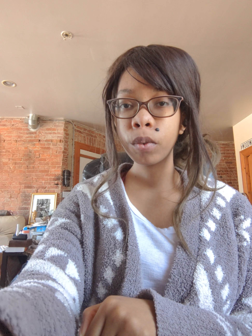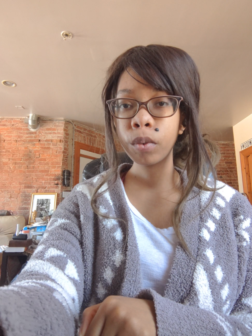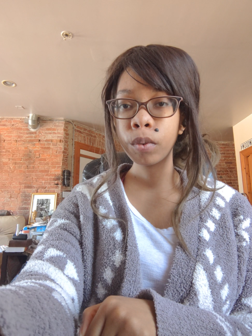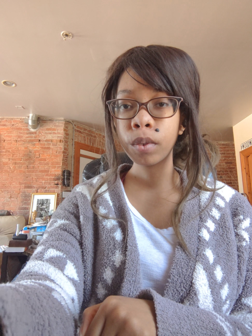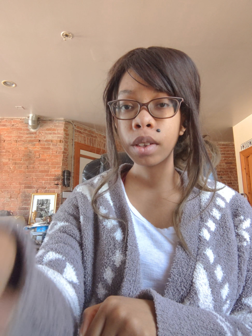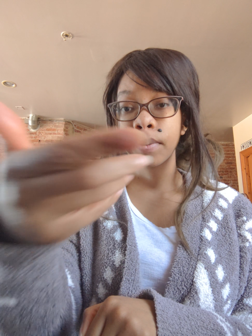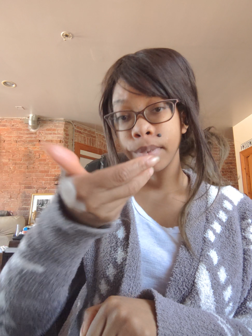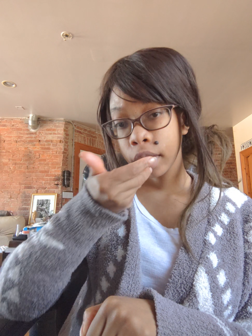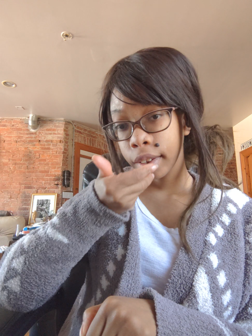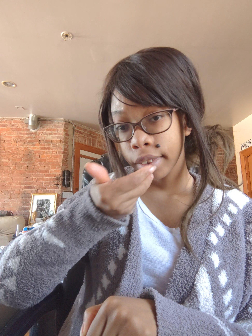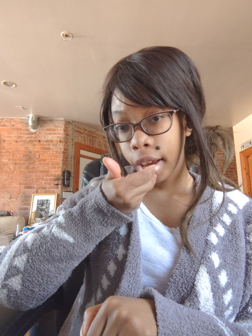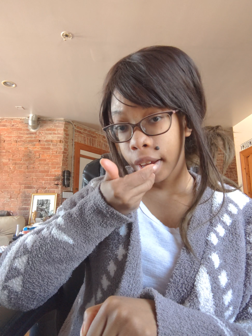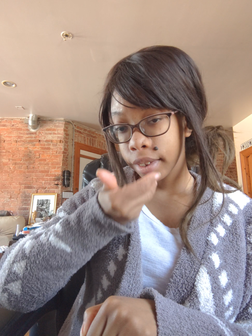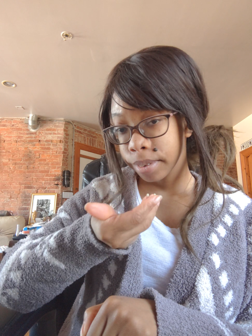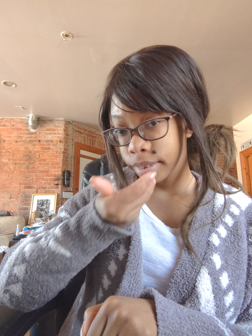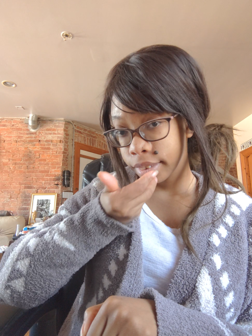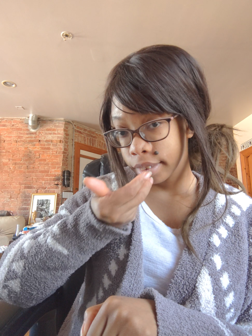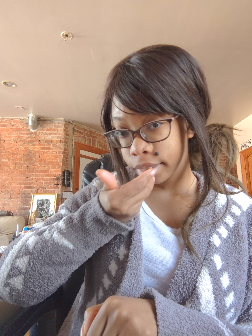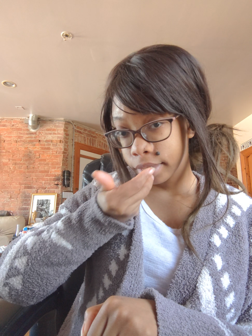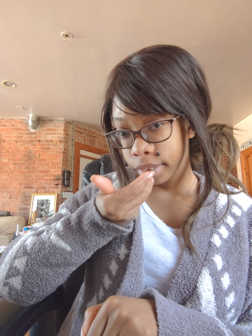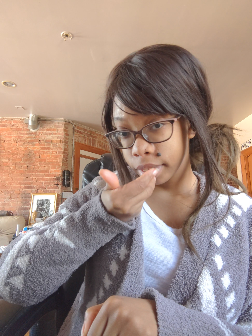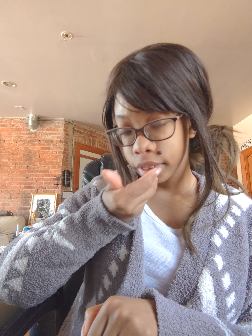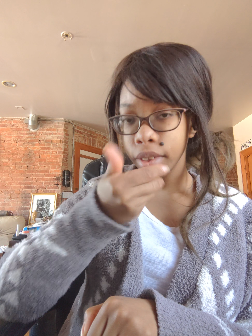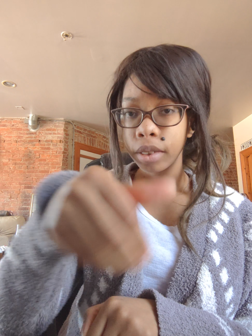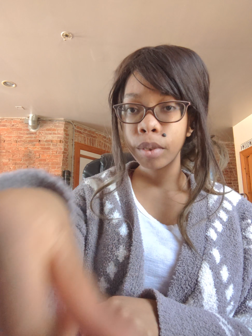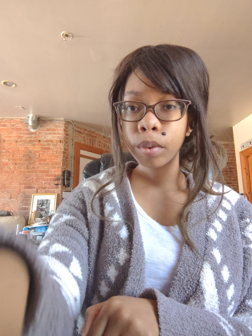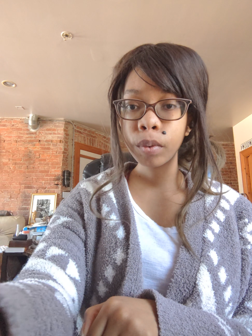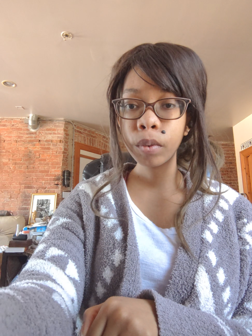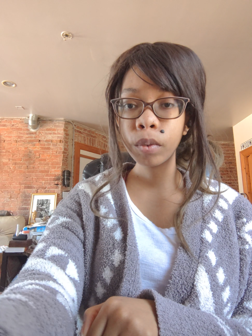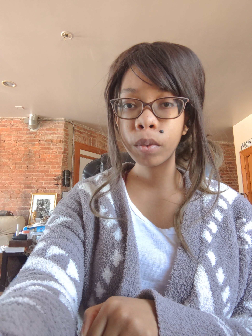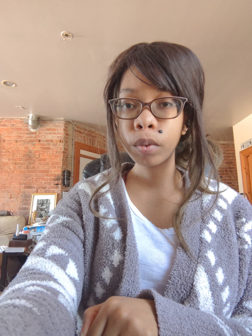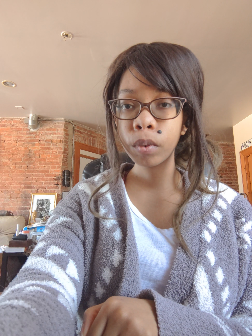pizza